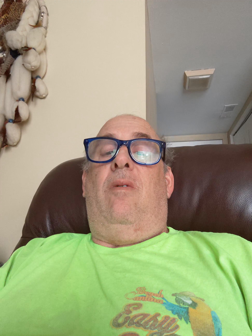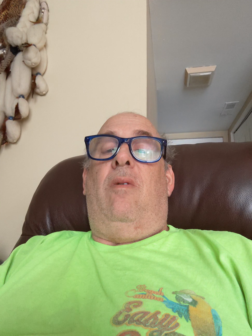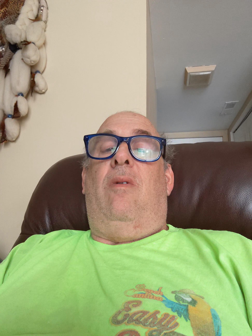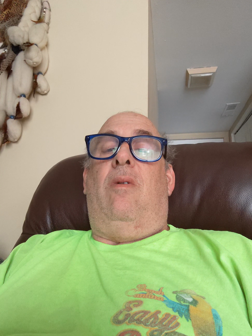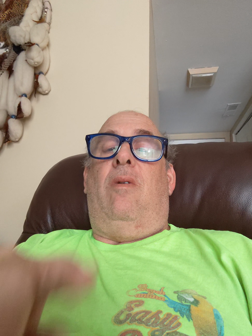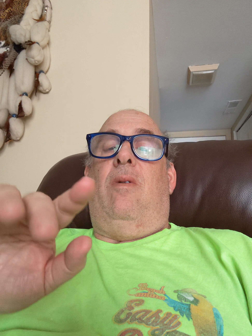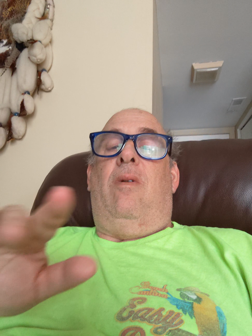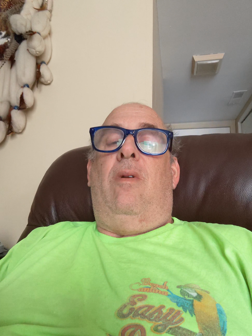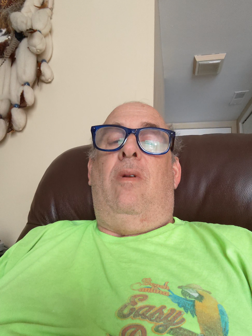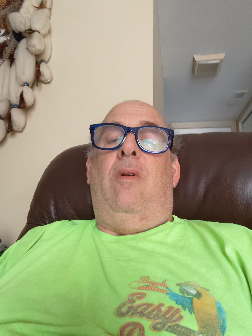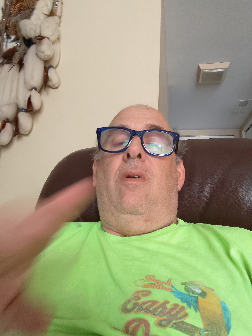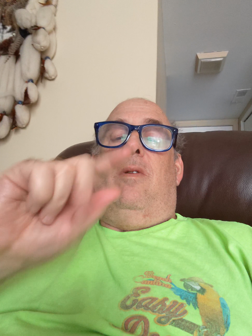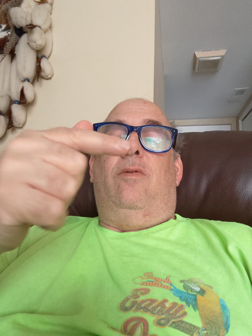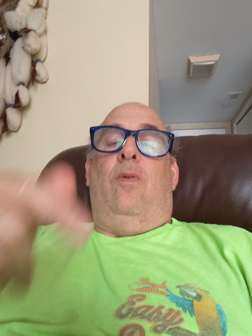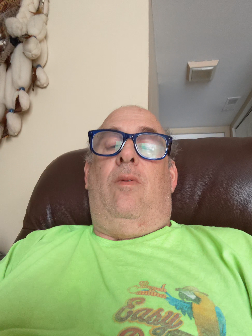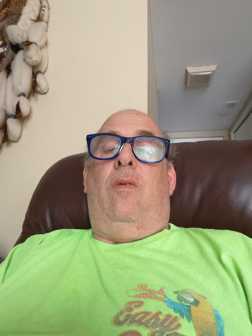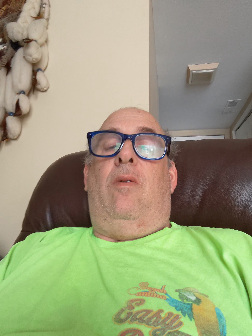dog